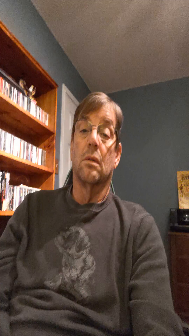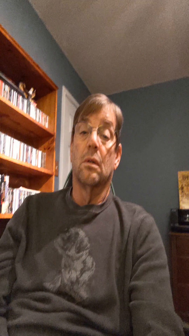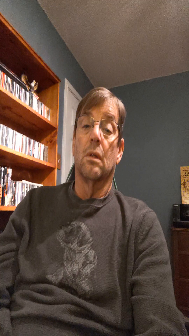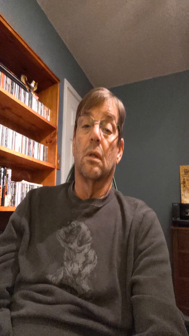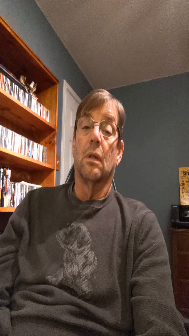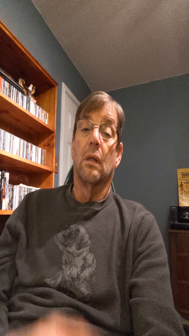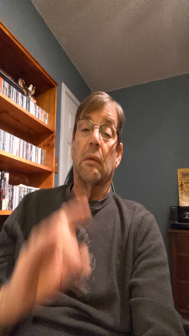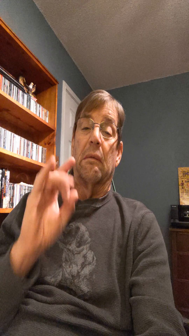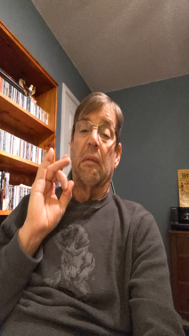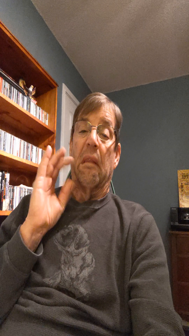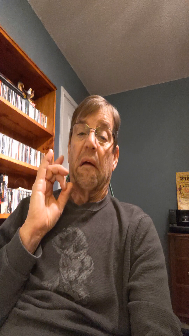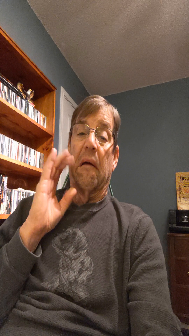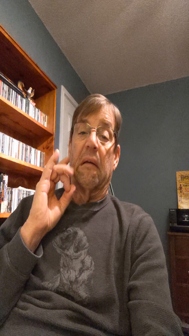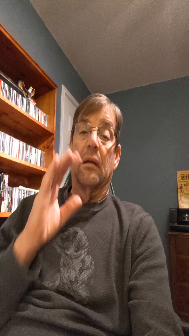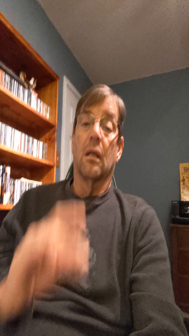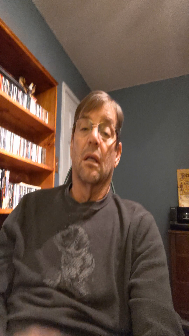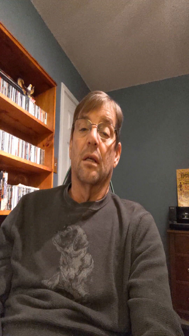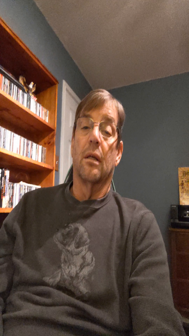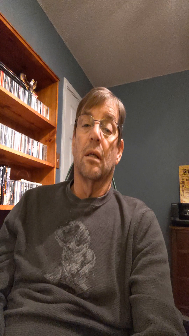yucky